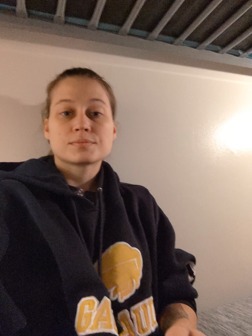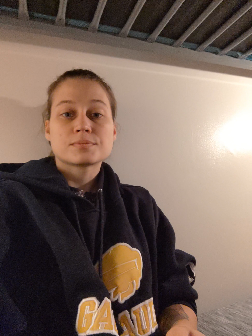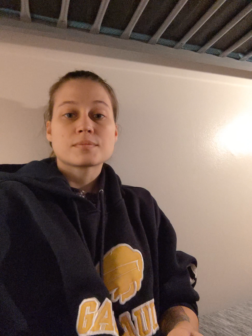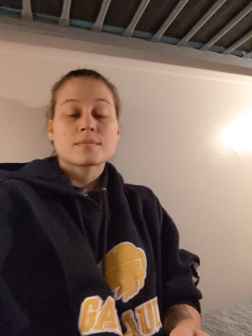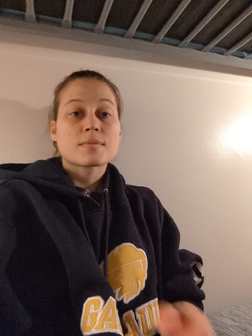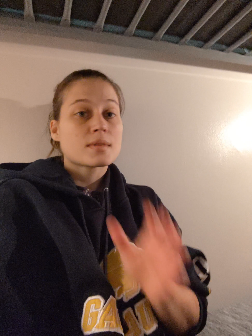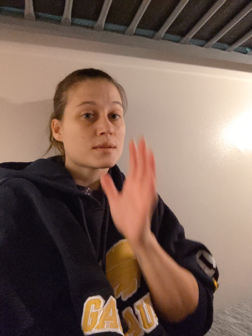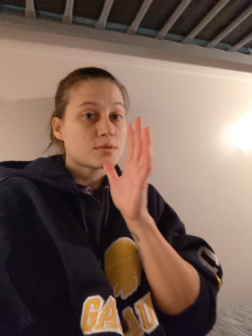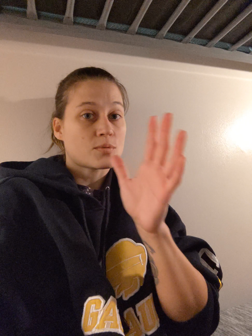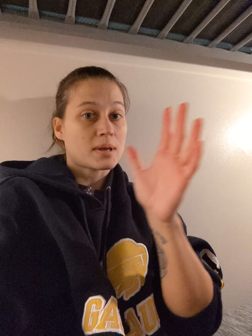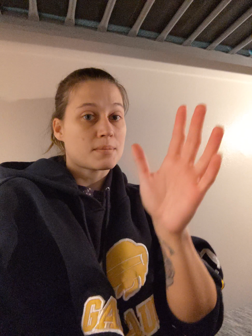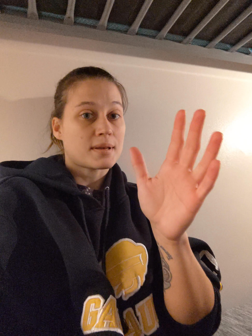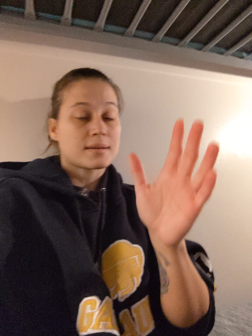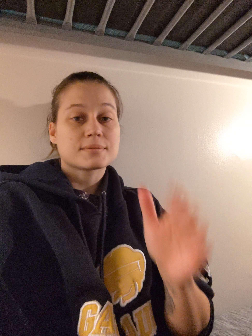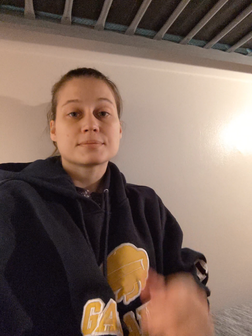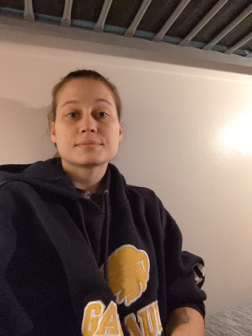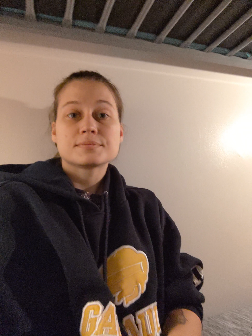grandma